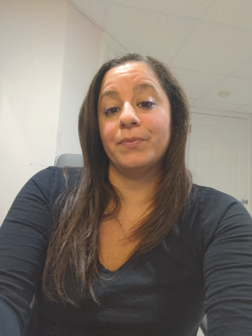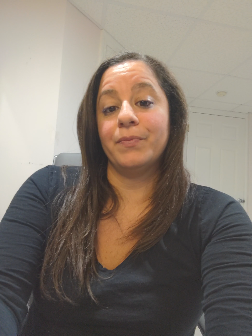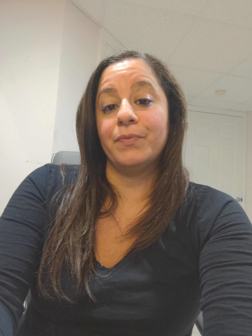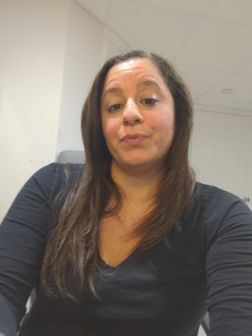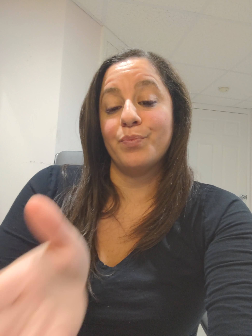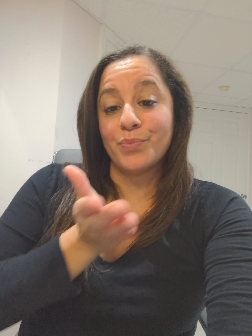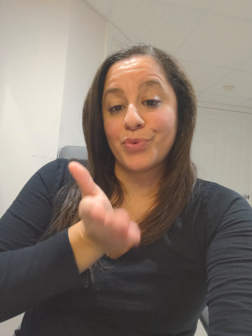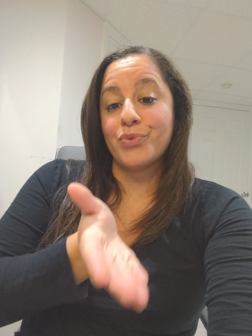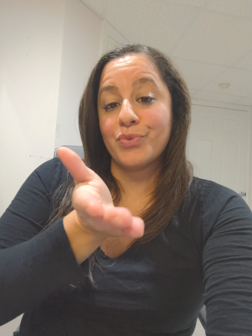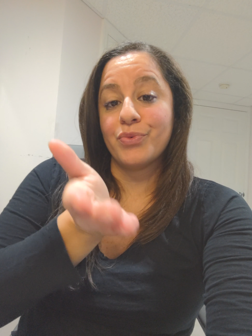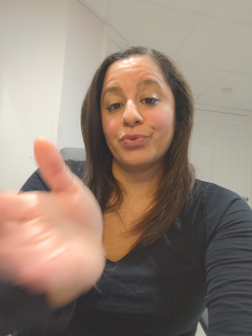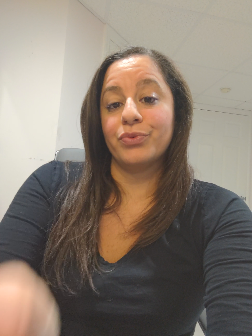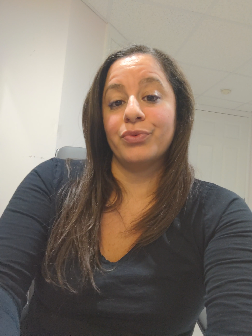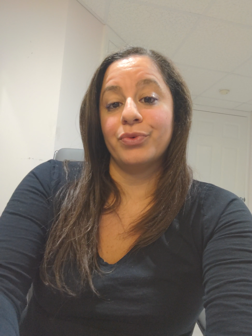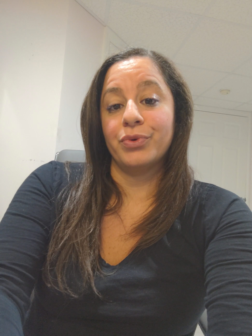boat